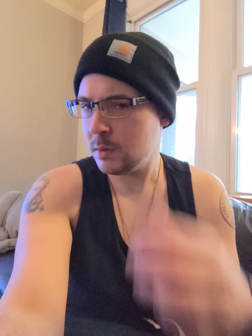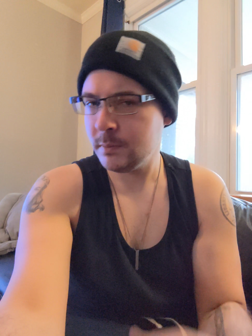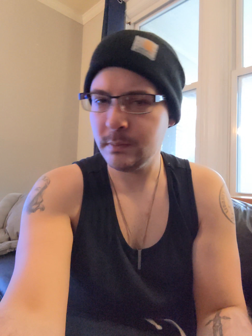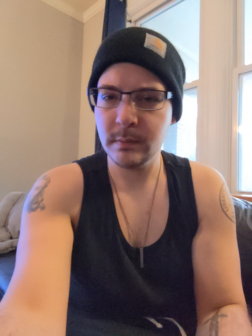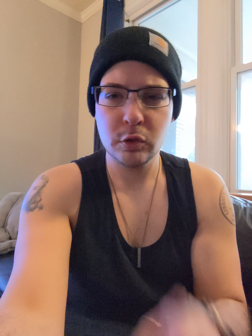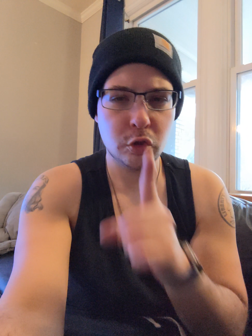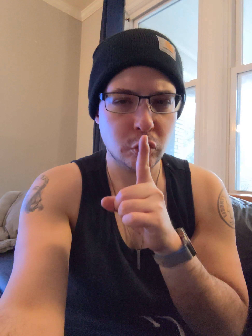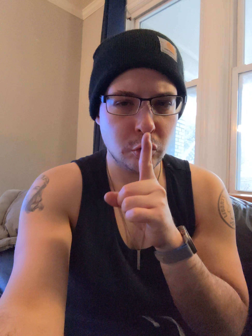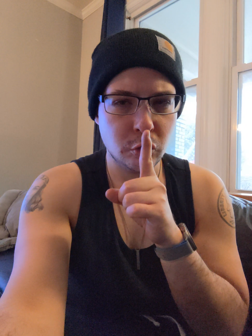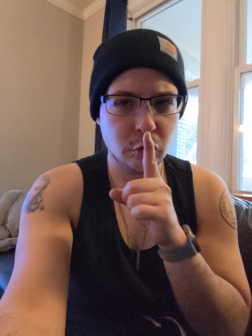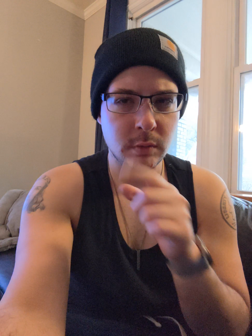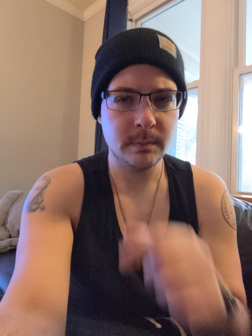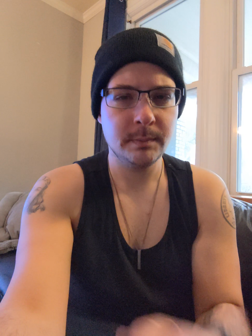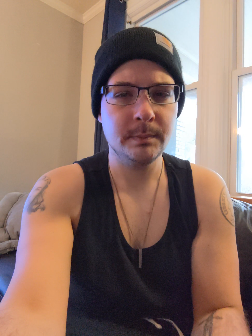shhh